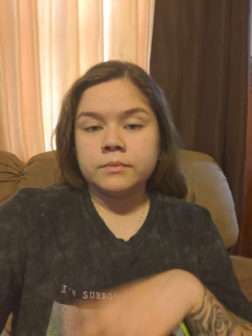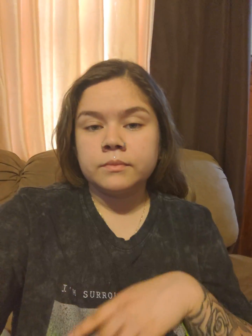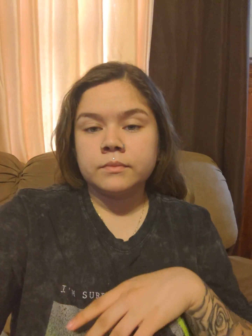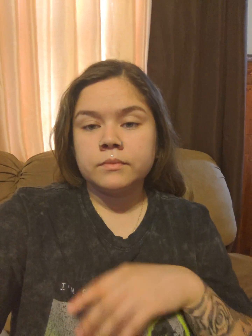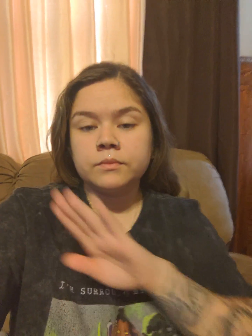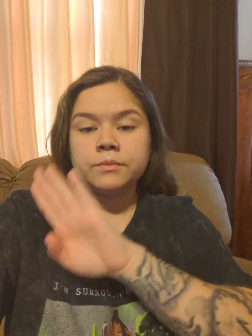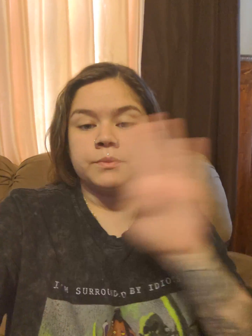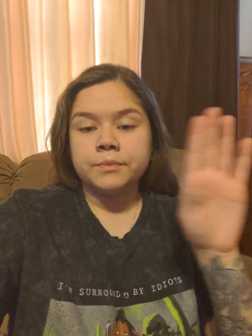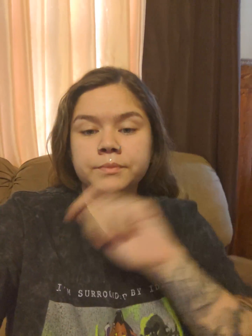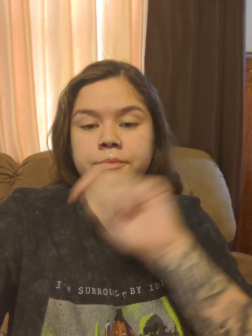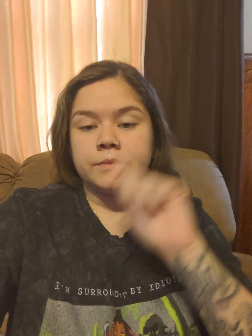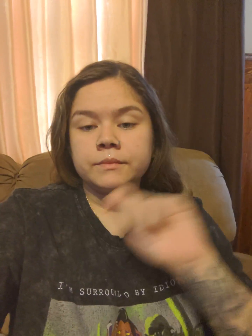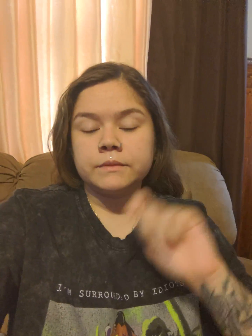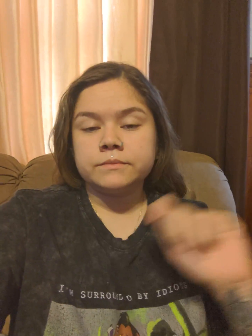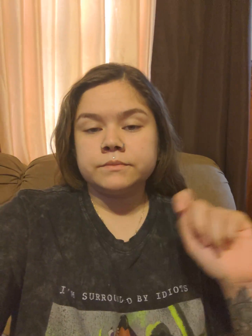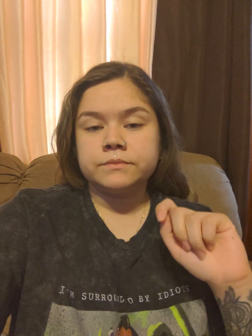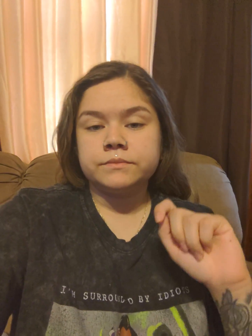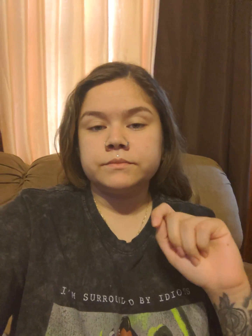chalk